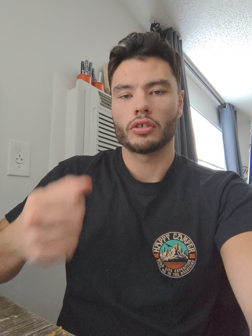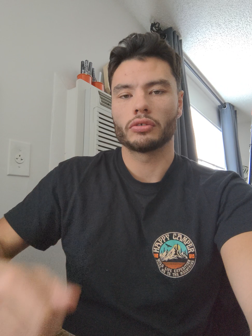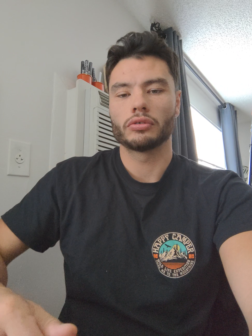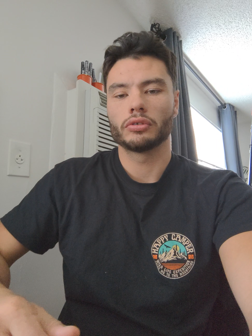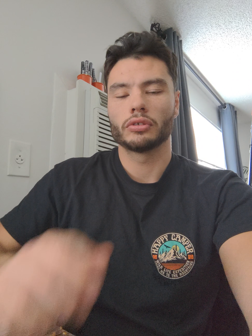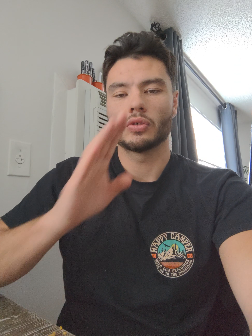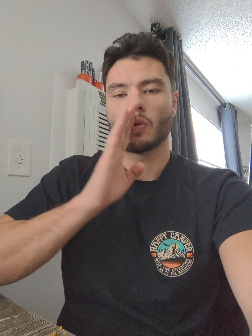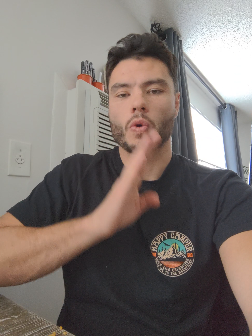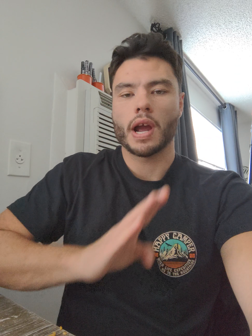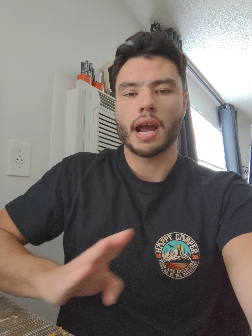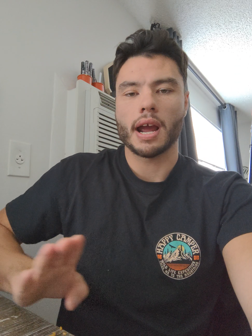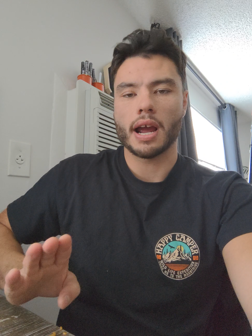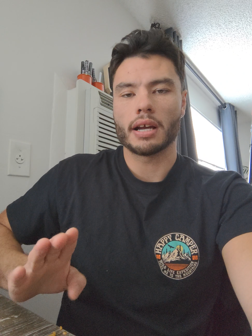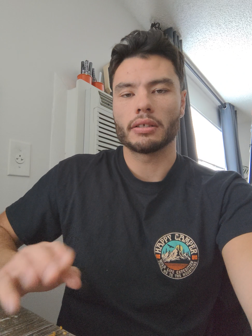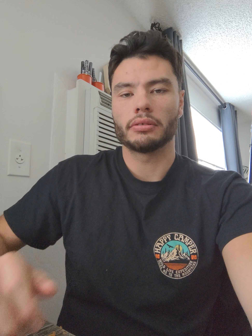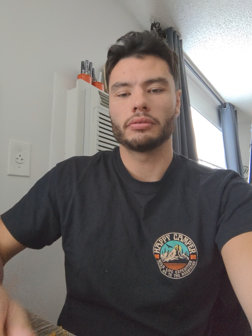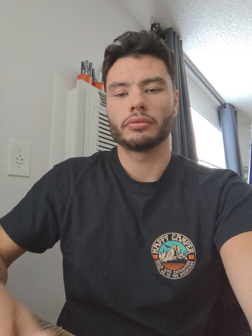quiet